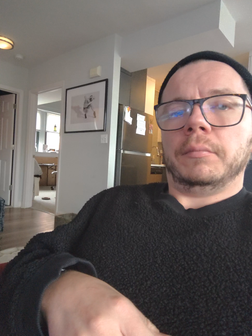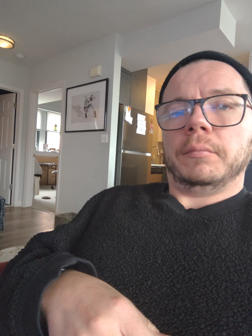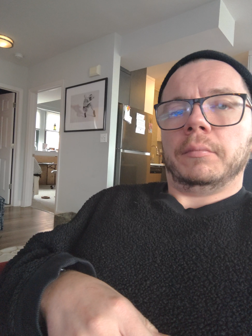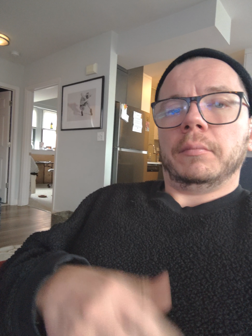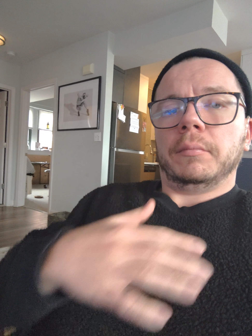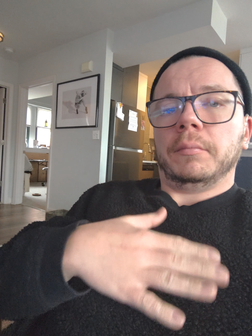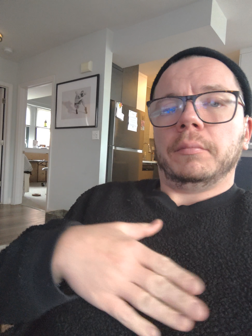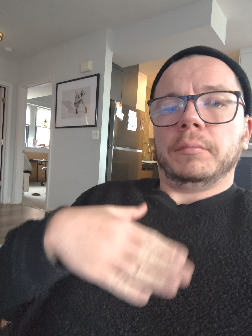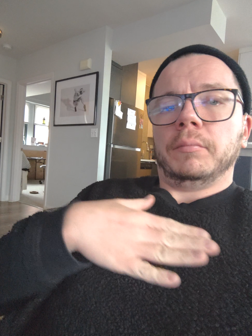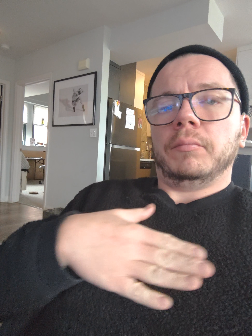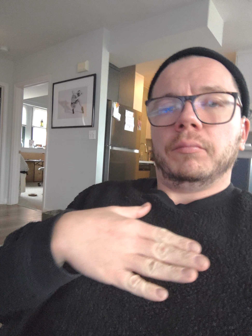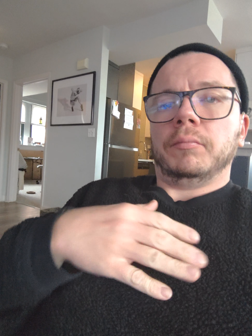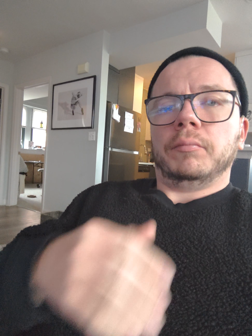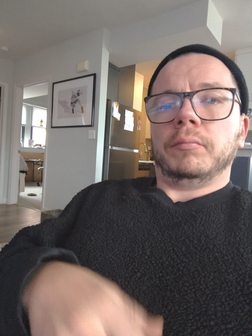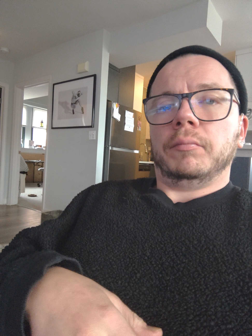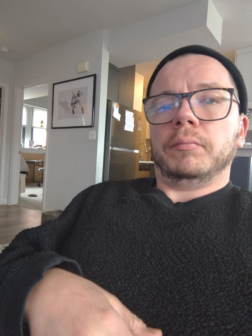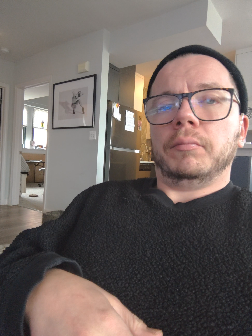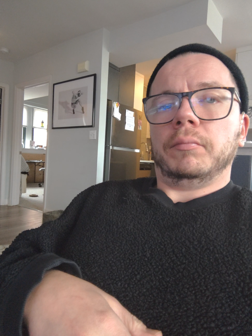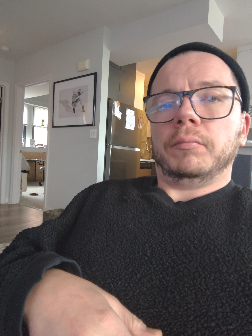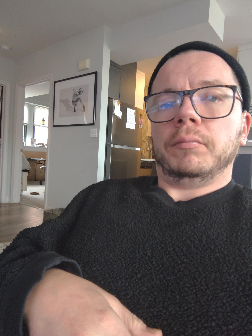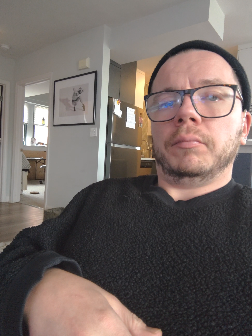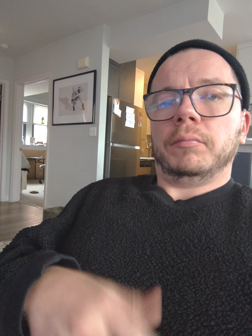please